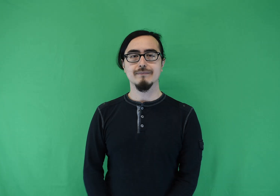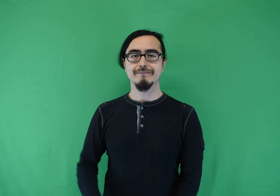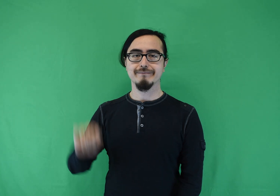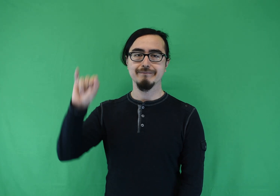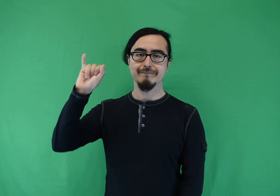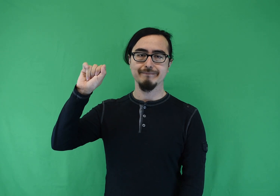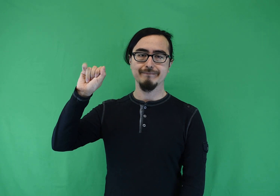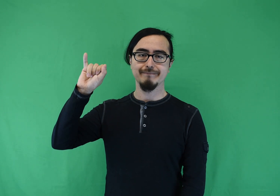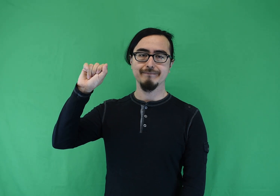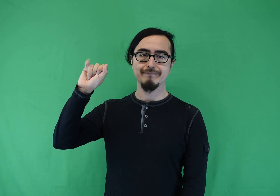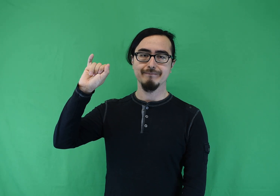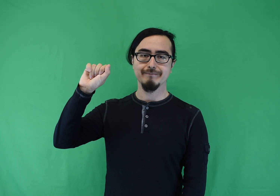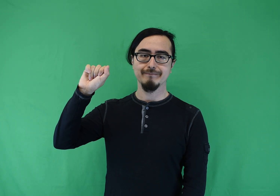sí